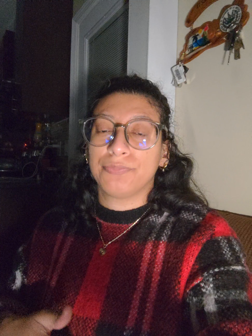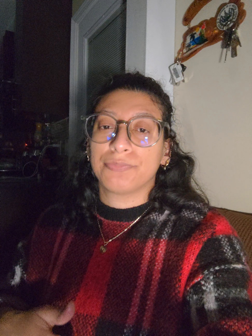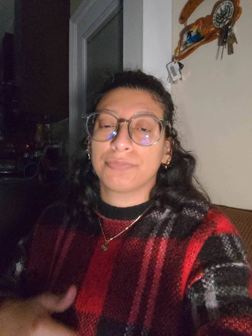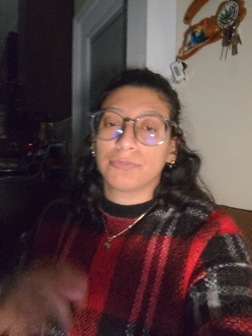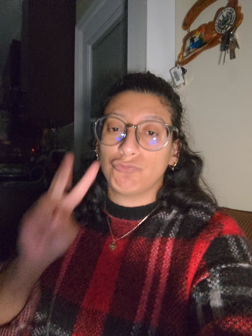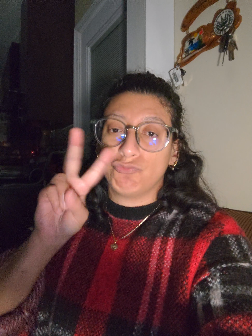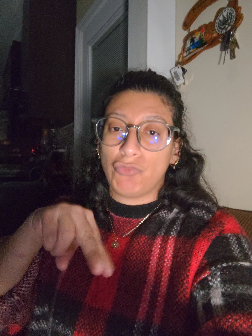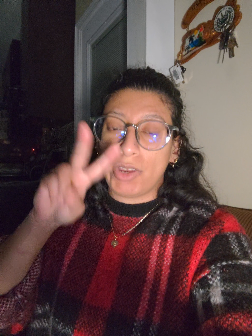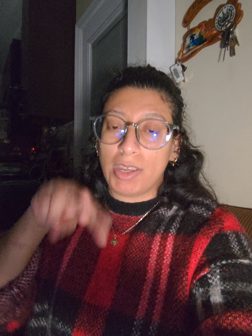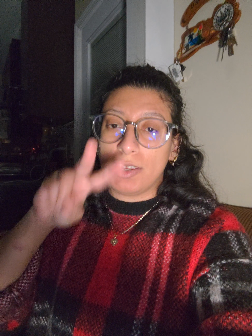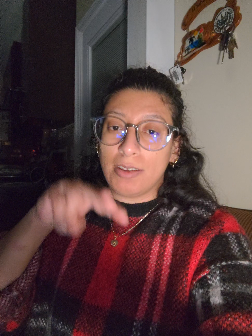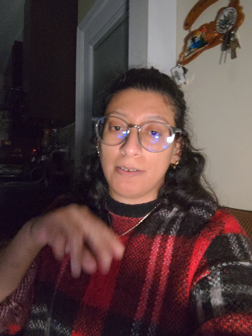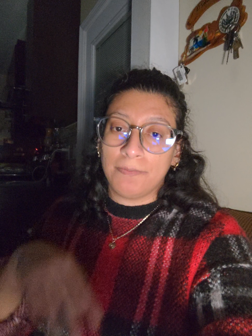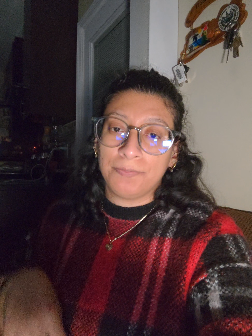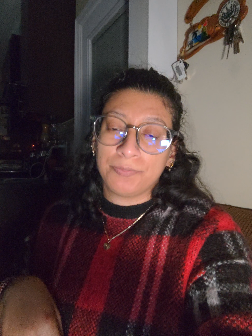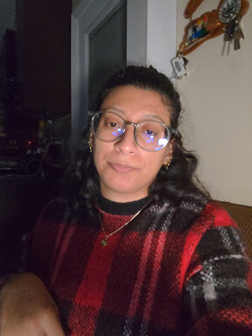read